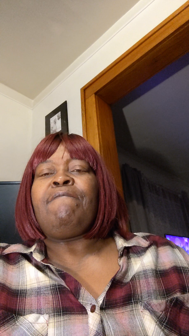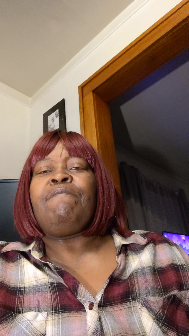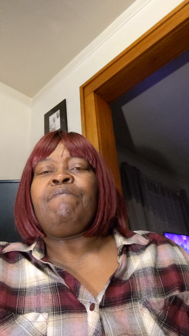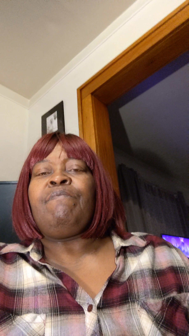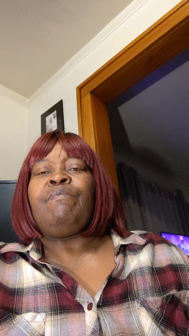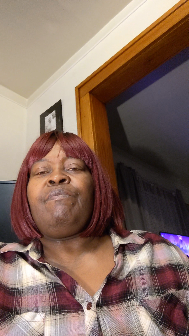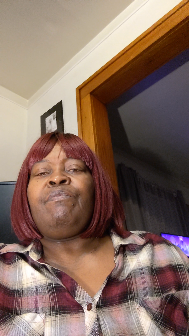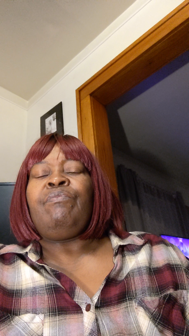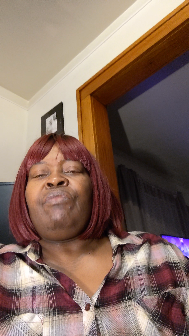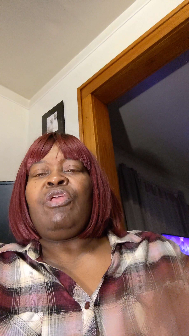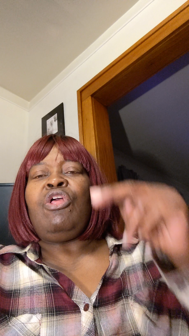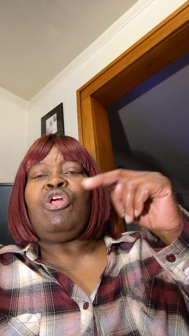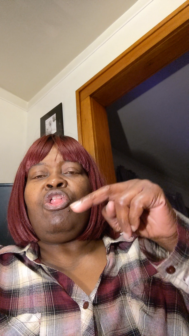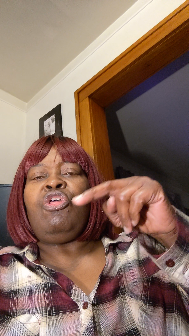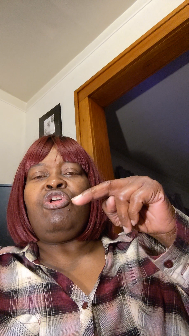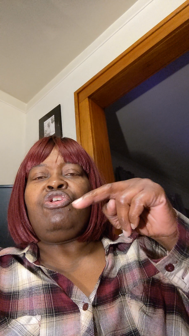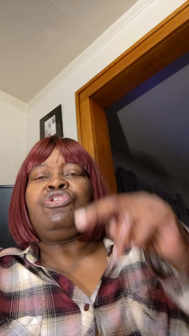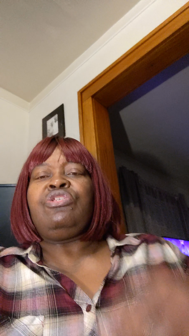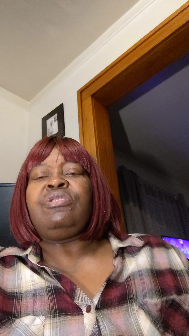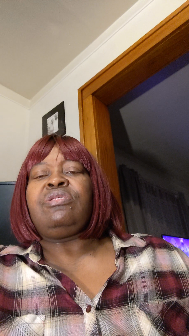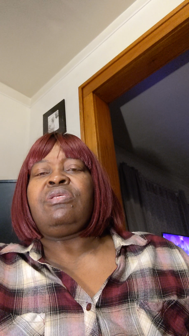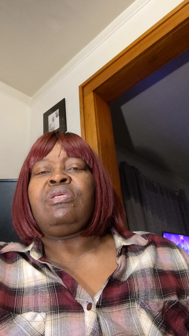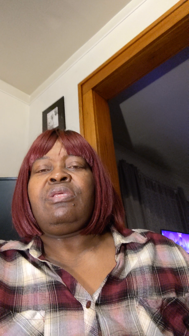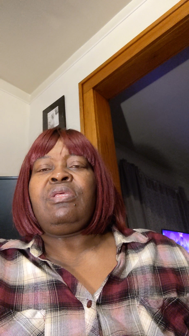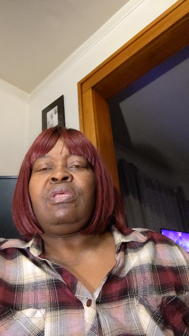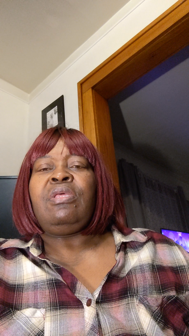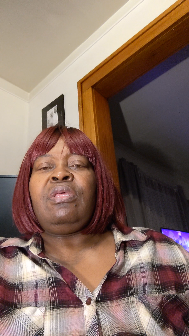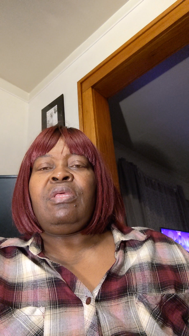nurse